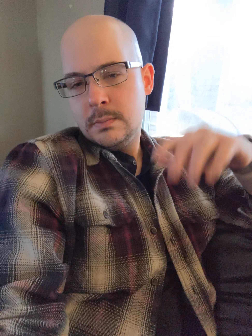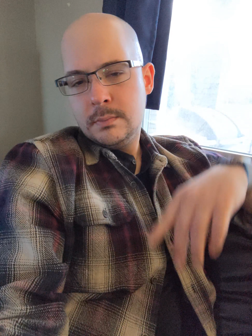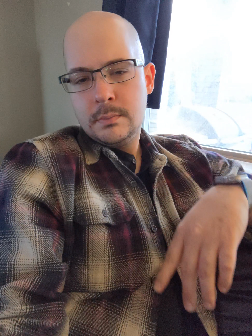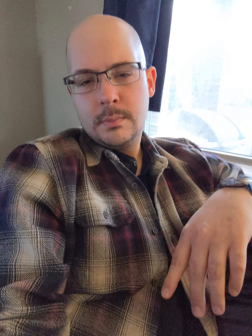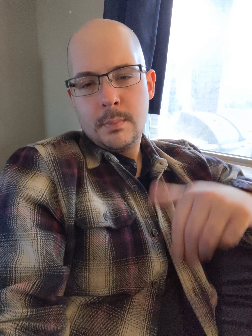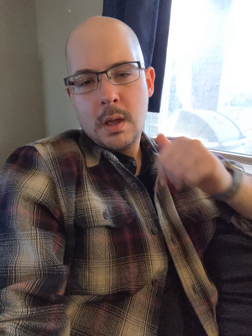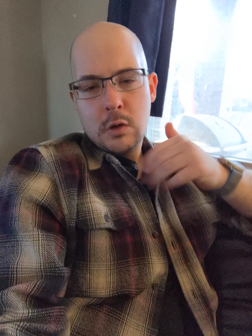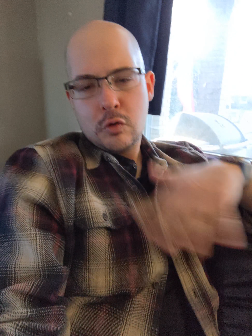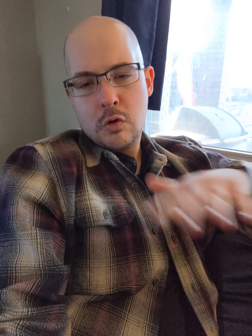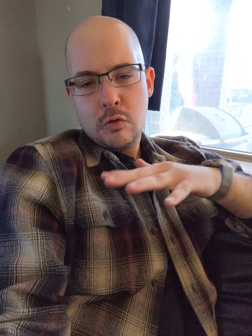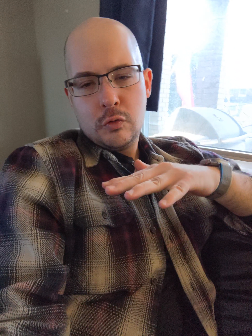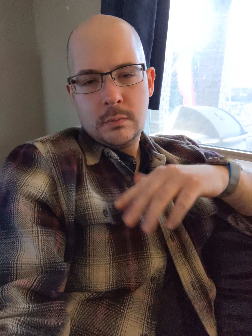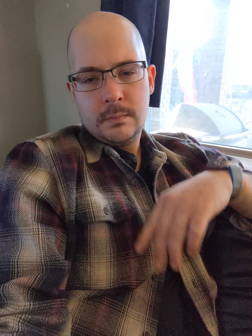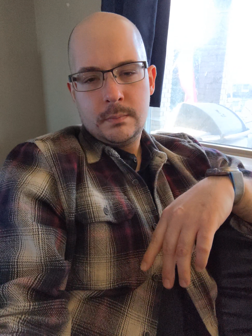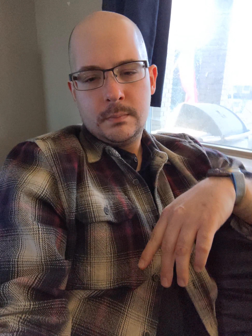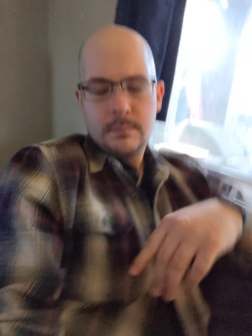backyard